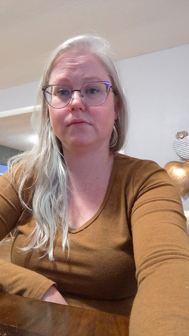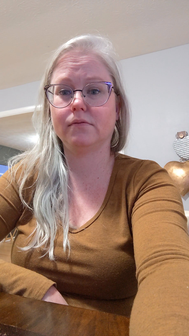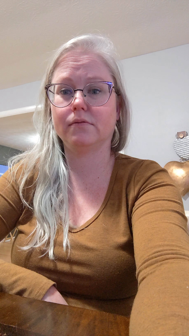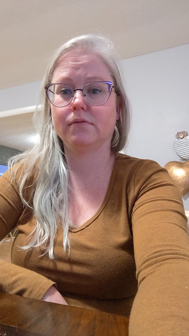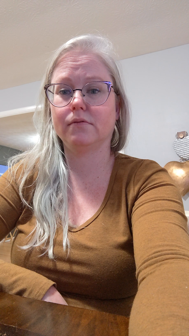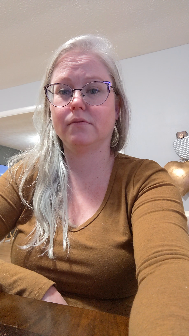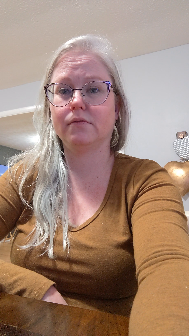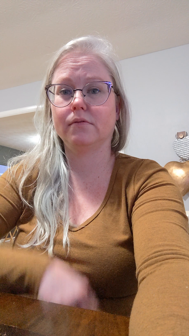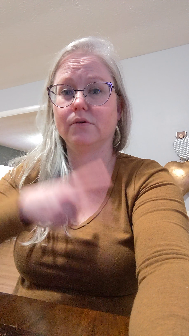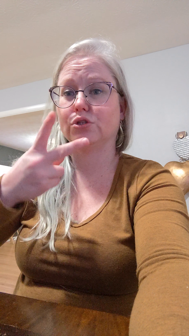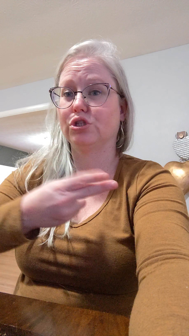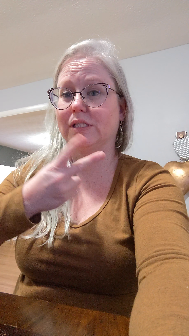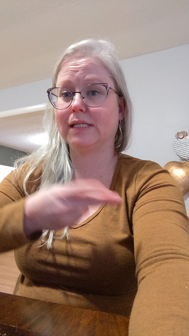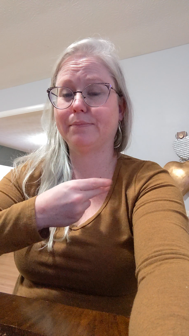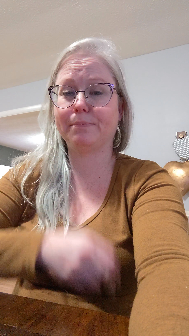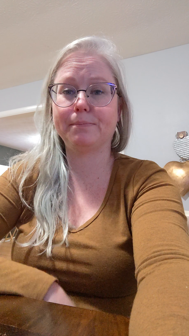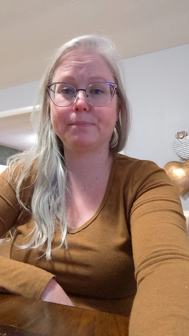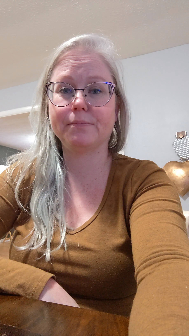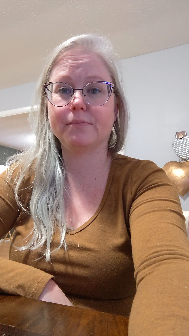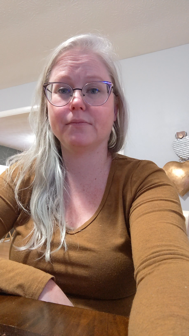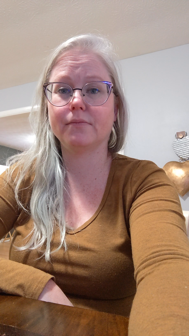sheep